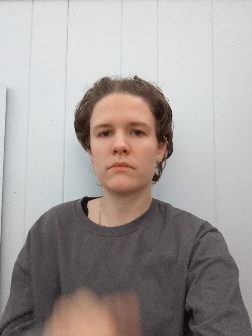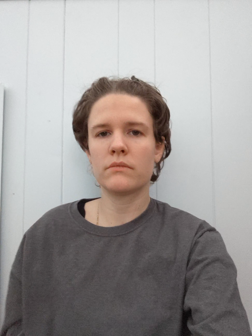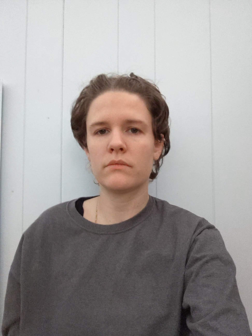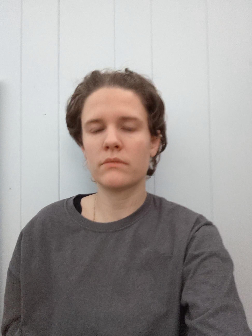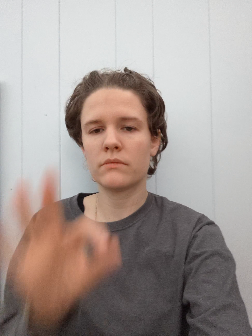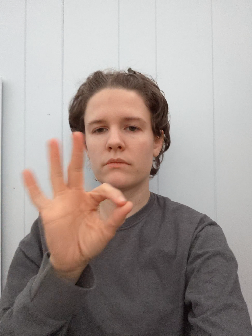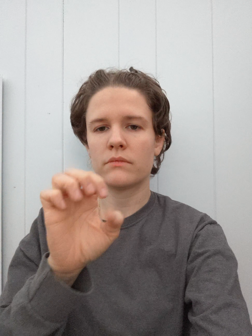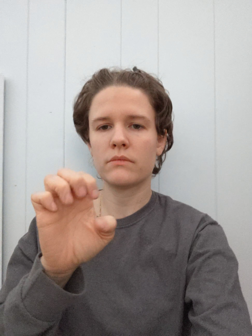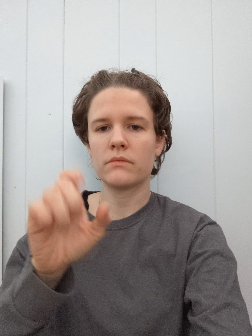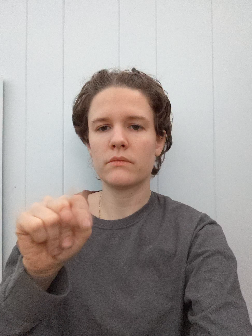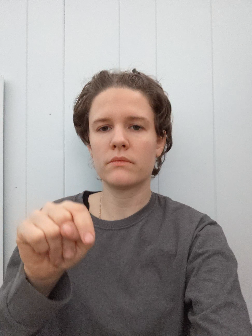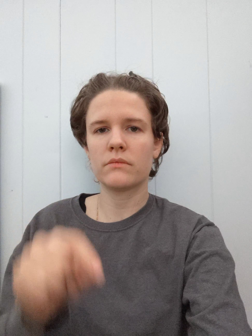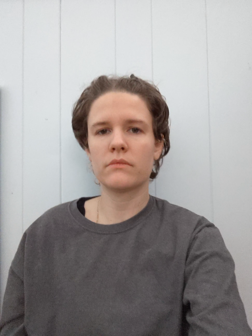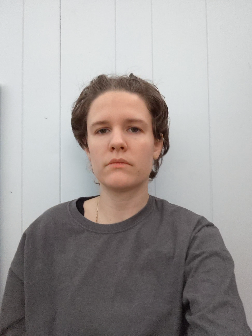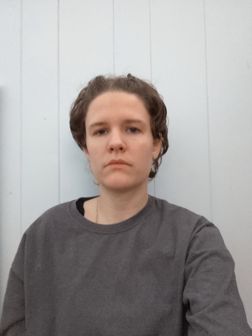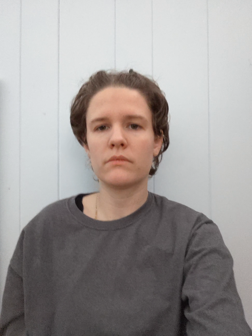feet